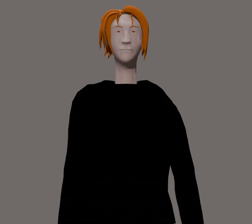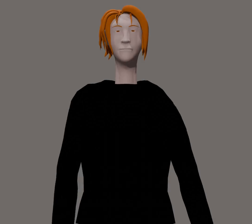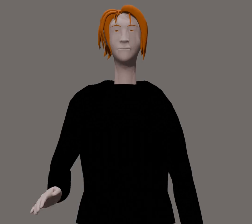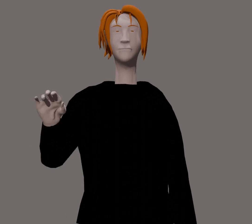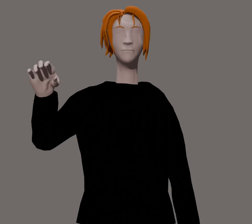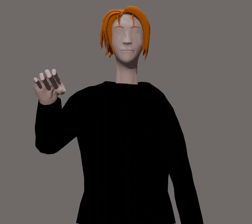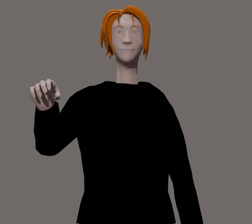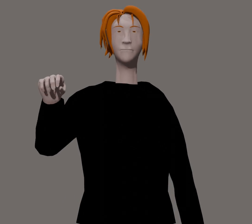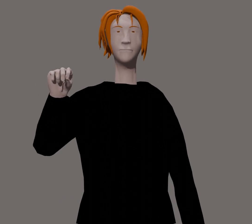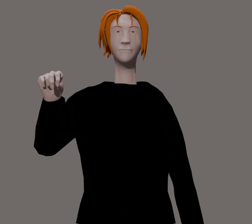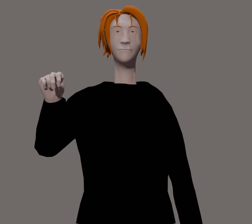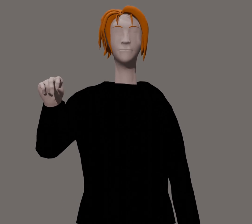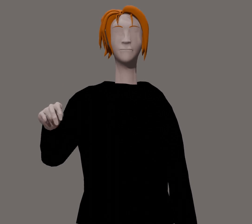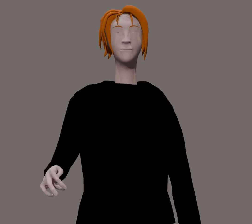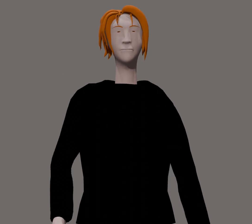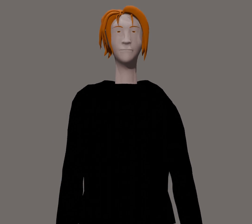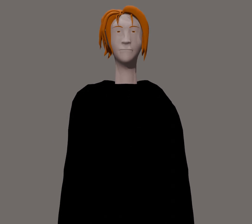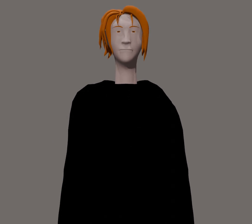Connecticut